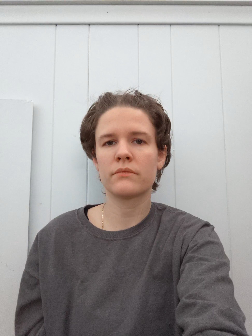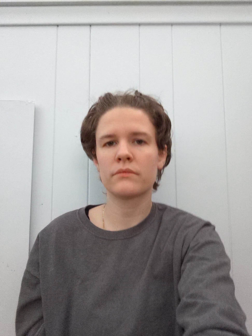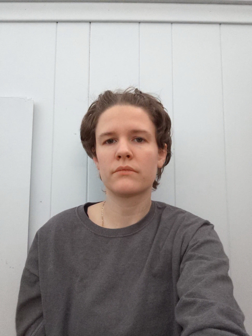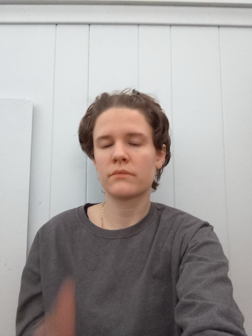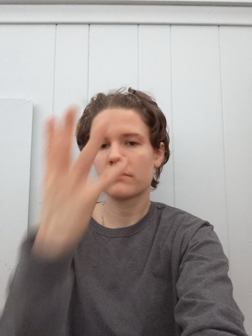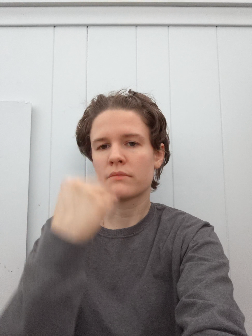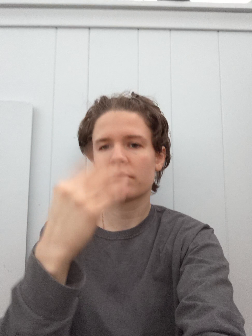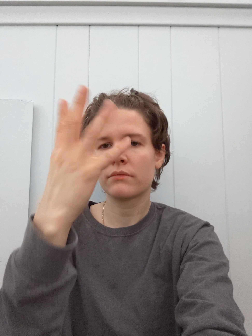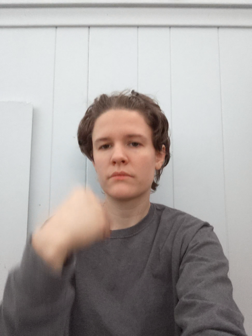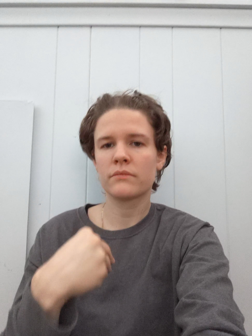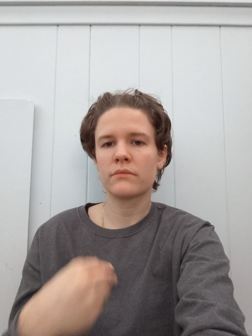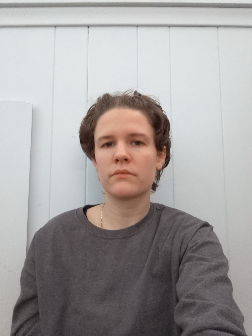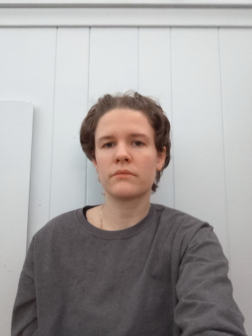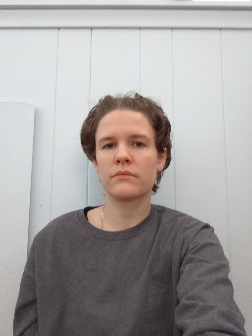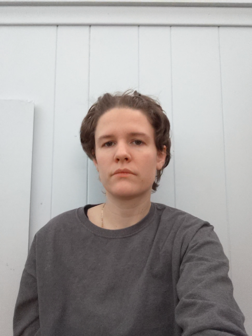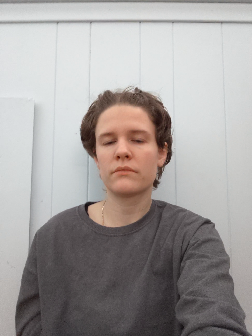sleepy